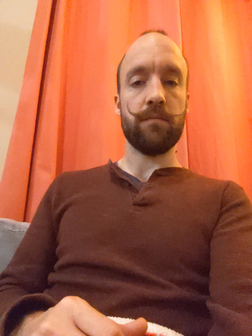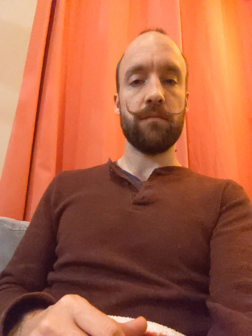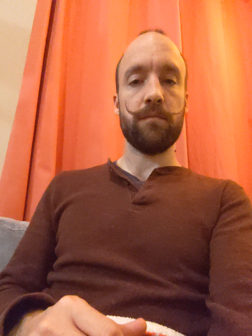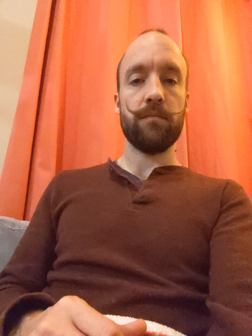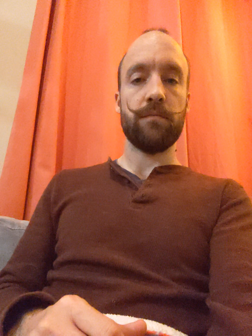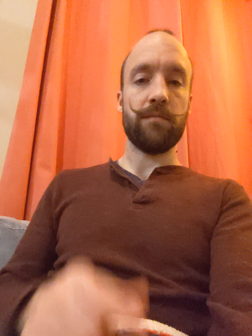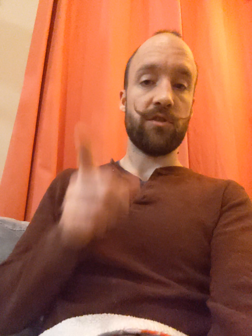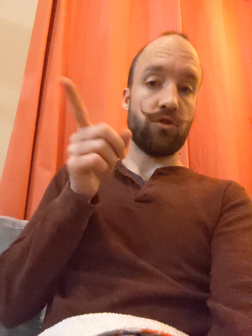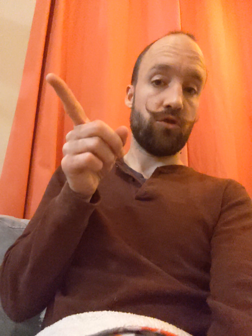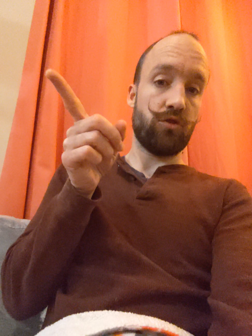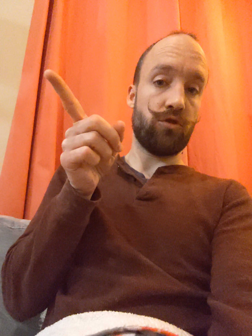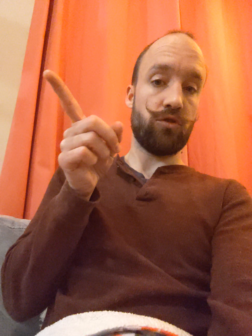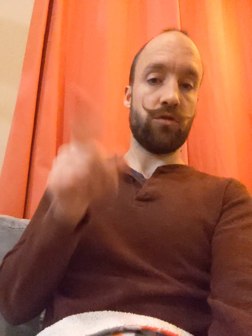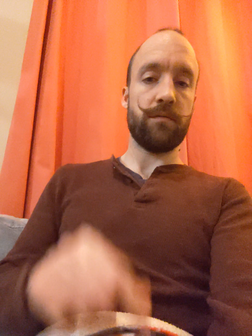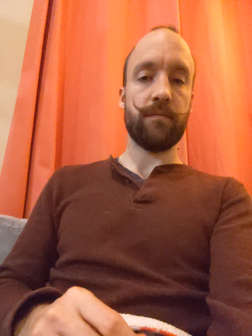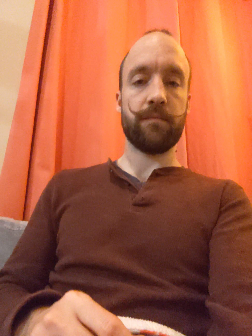he/she/it